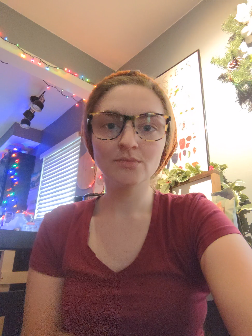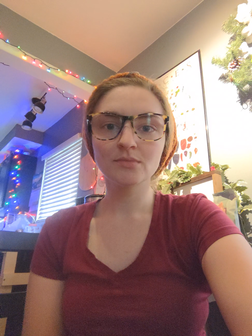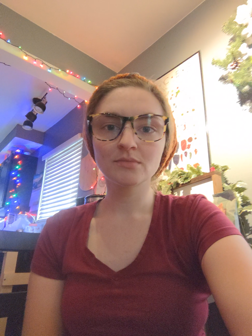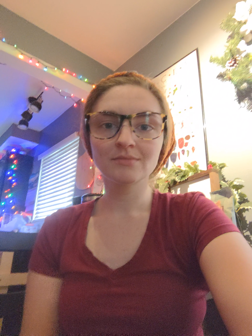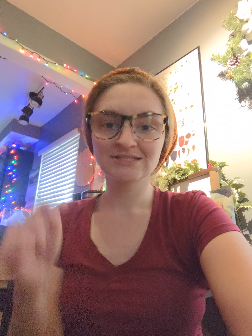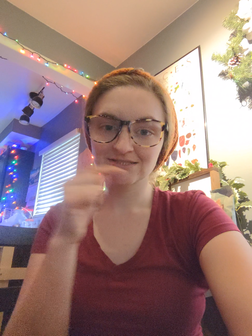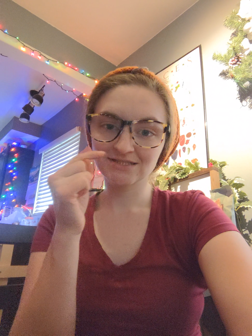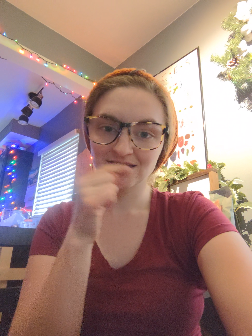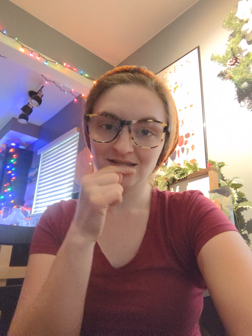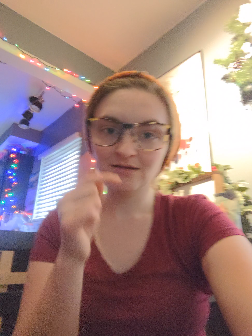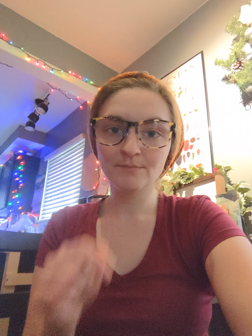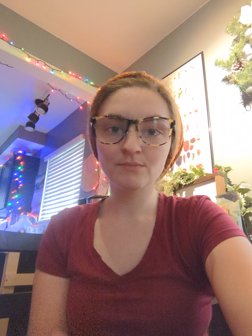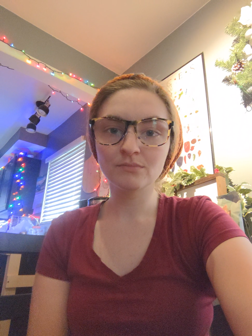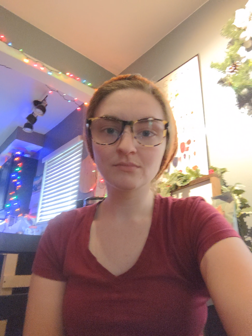toothbrush